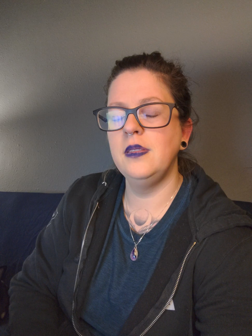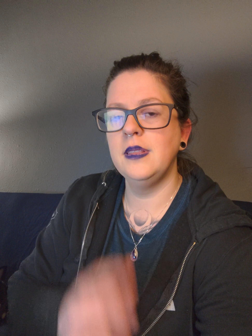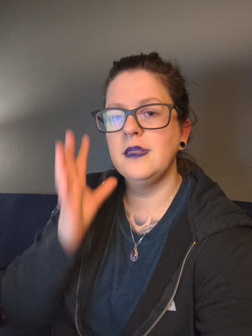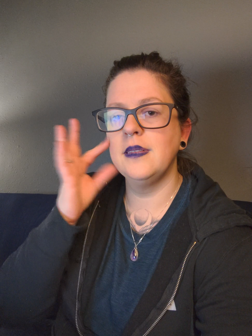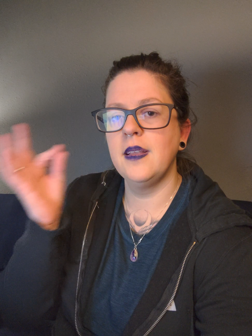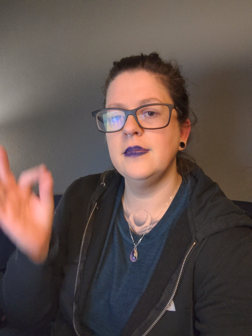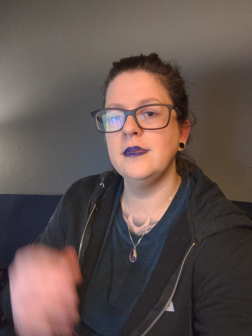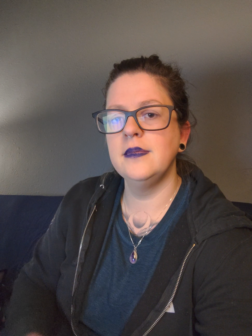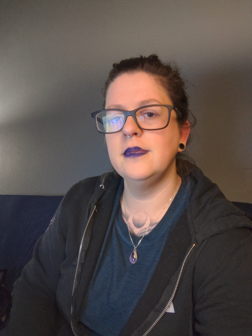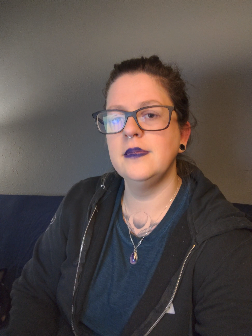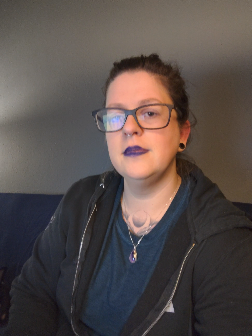cat